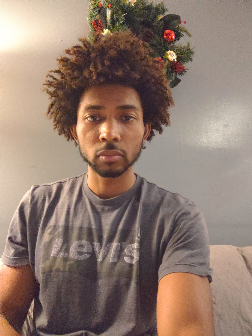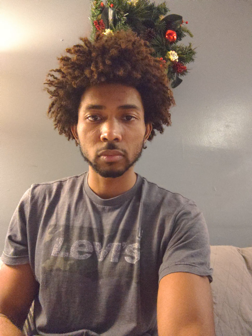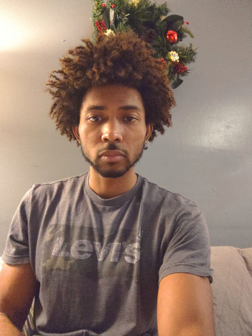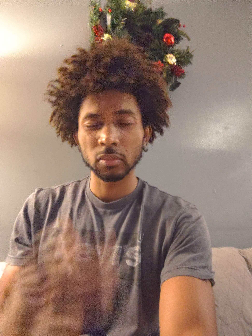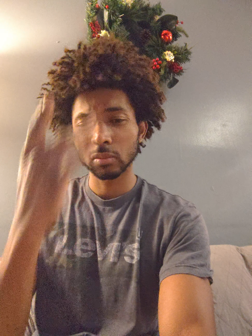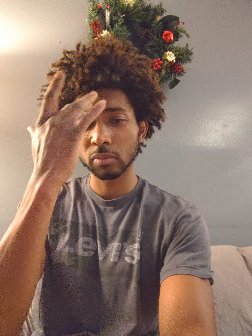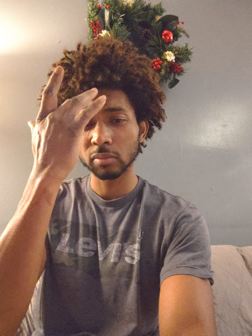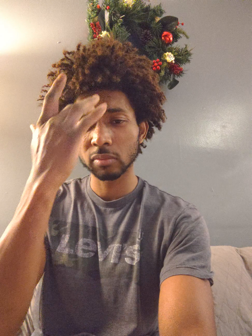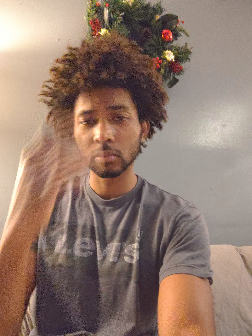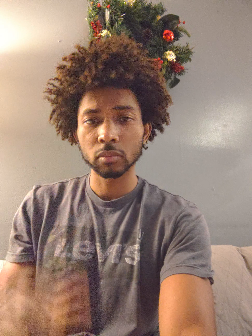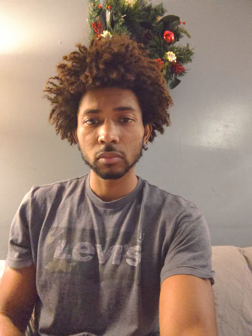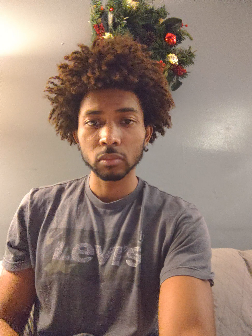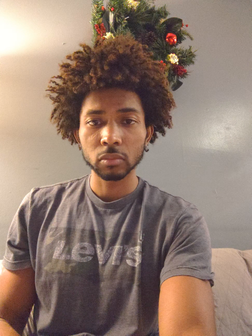sick